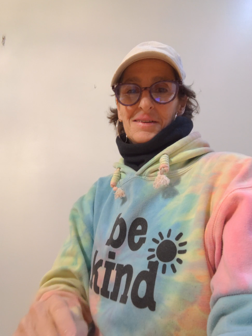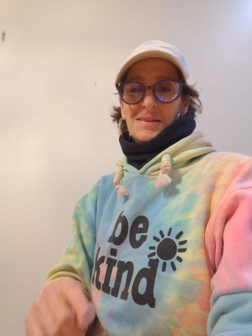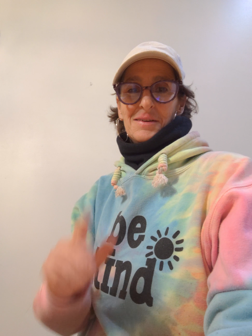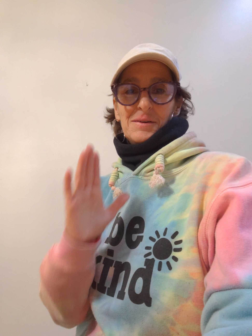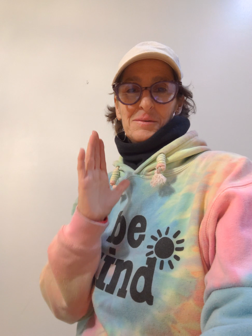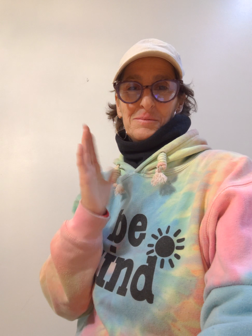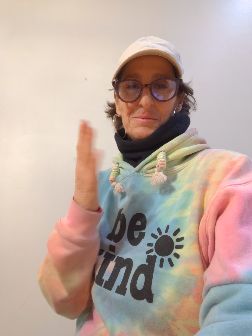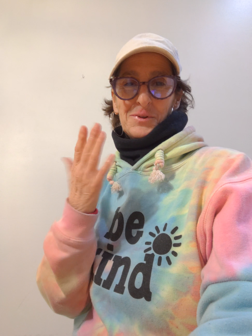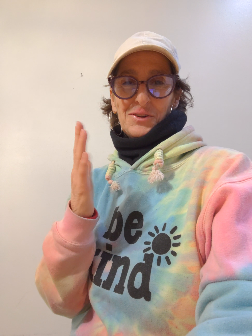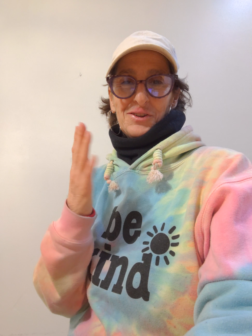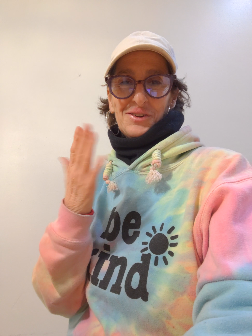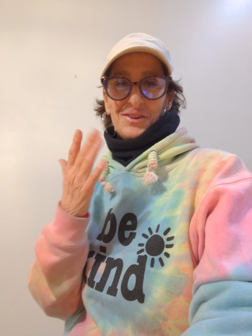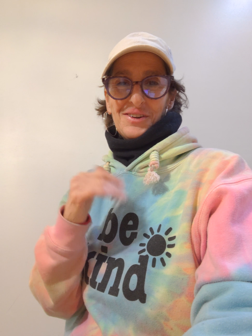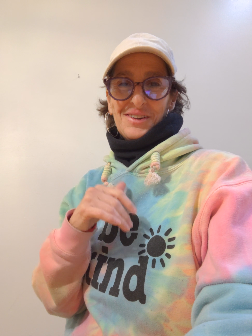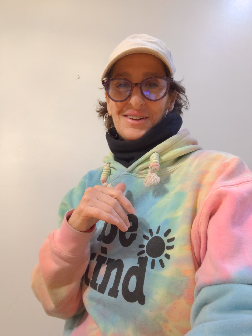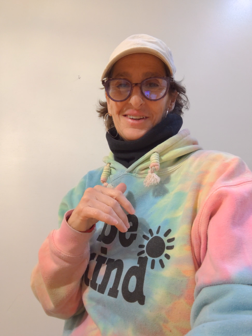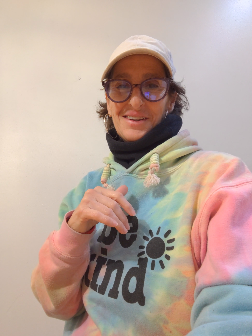book